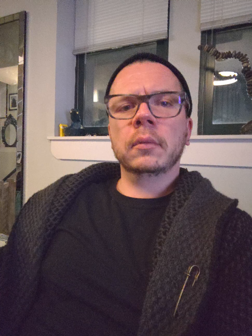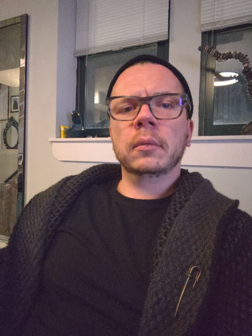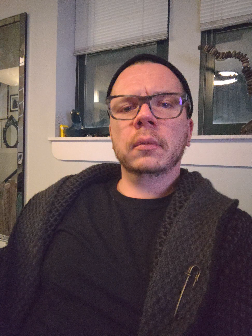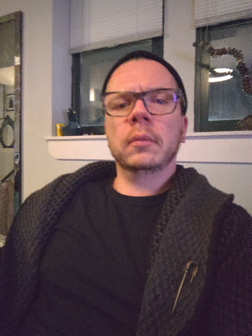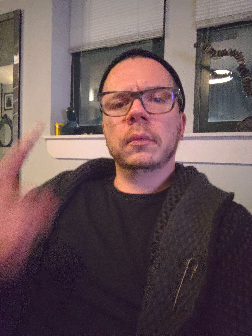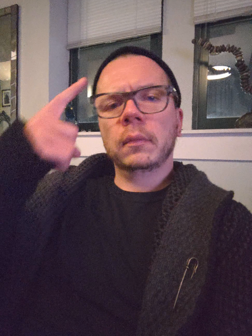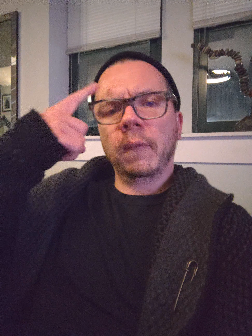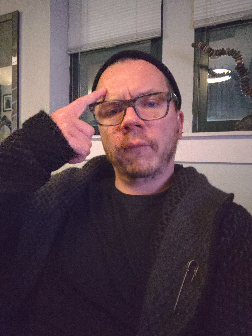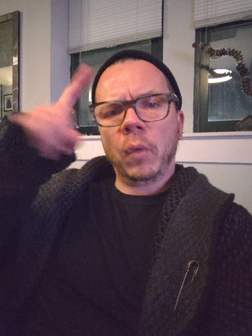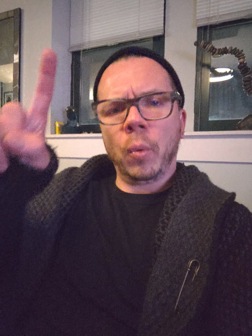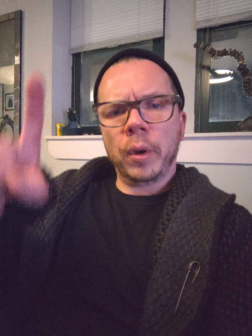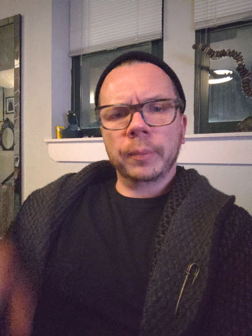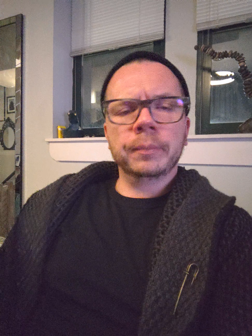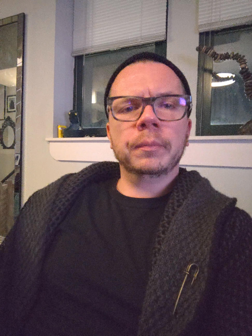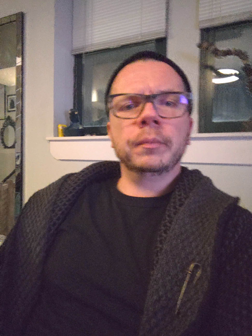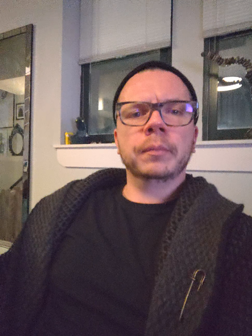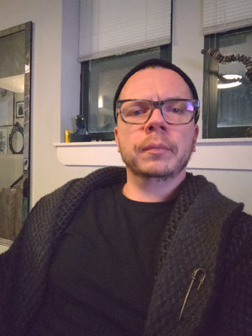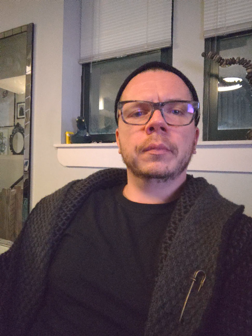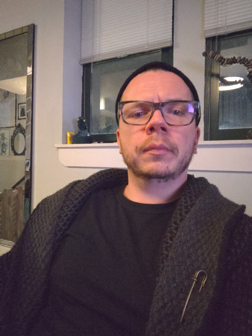for